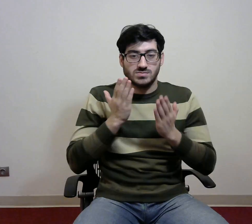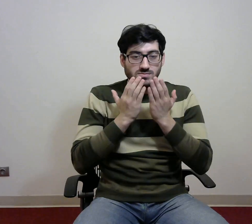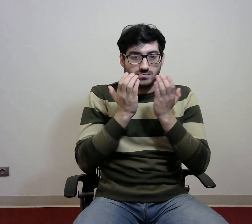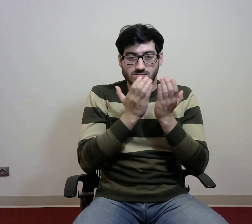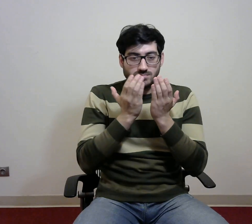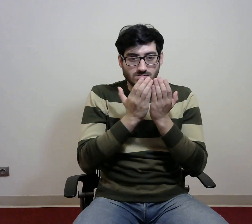oxumaq